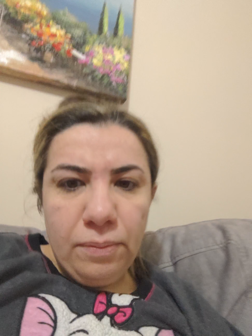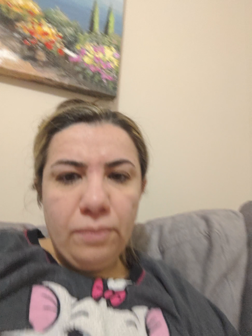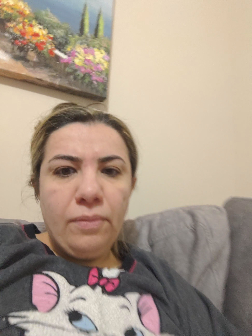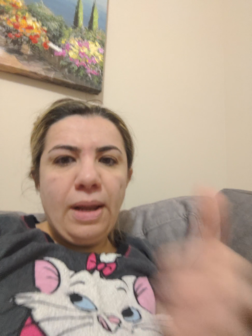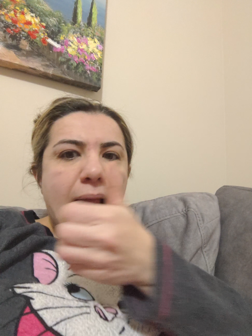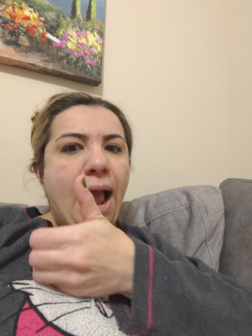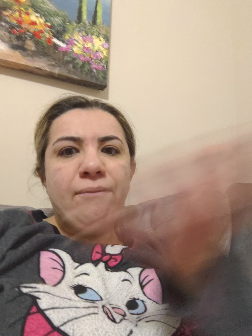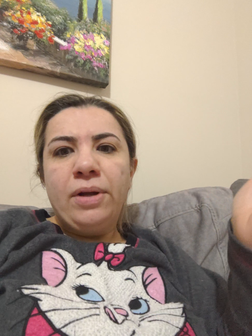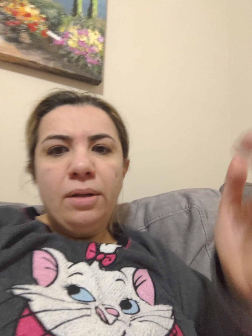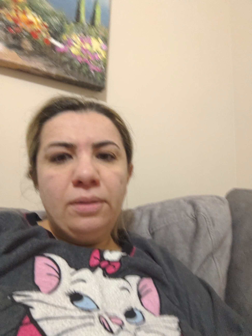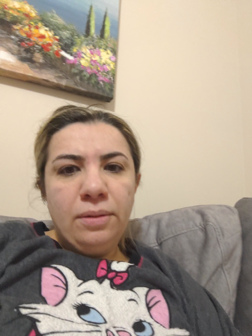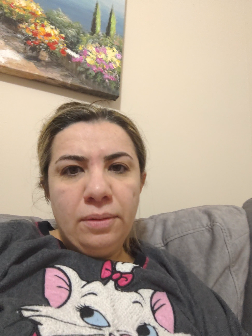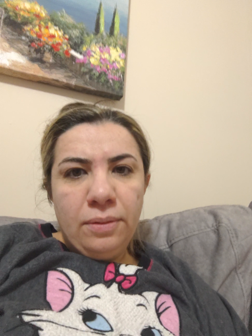every